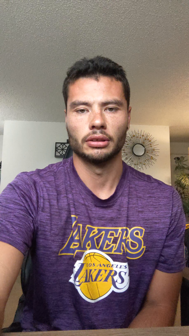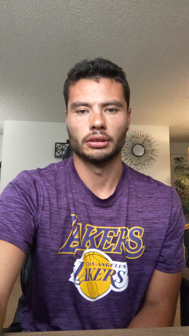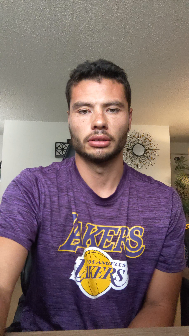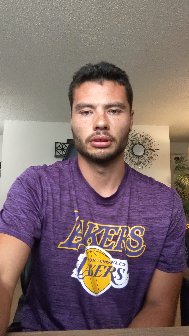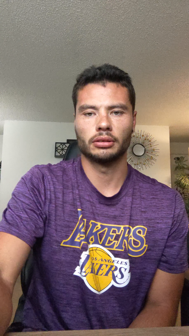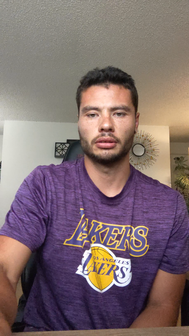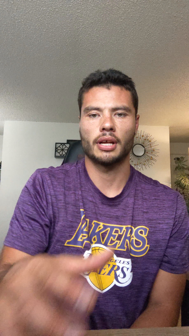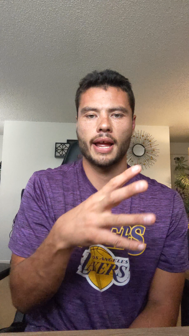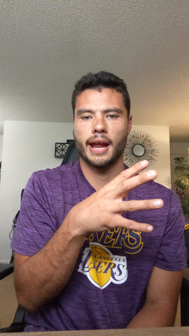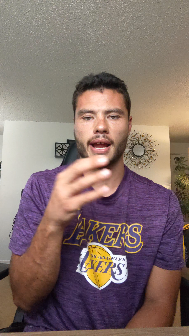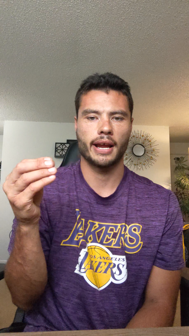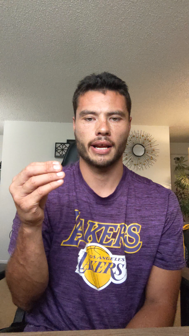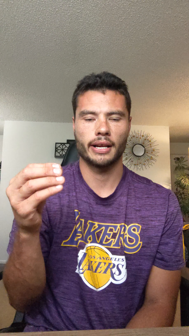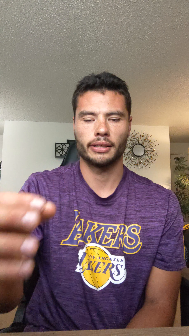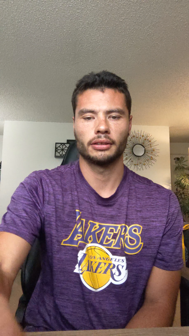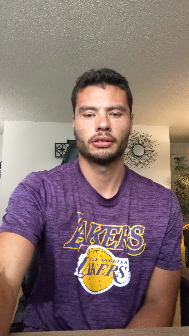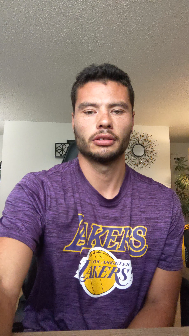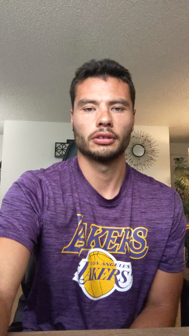and